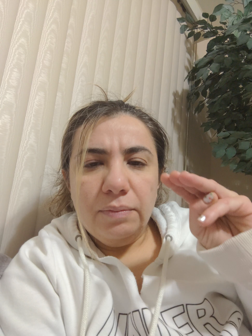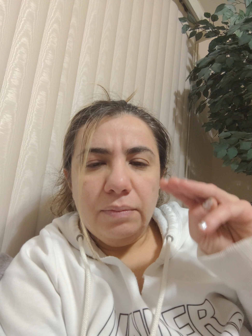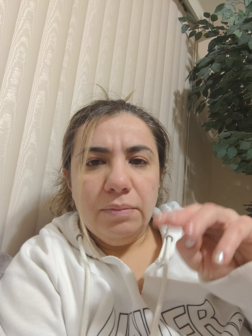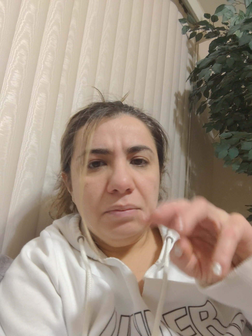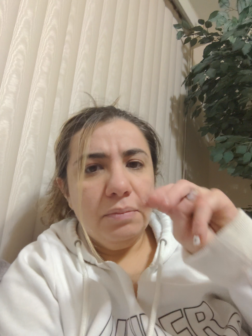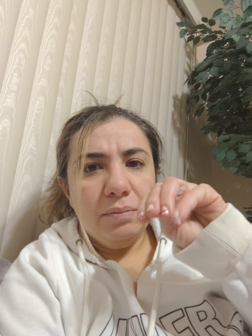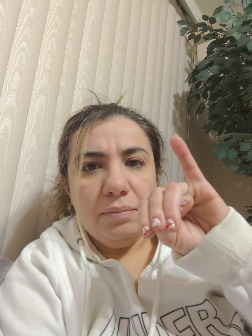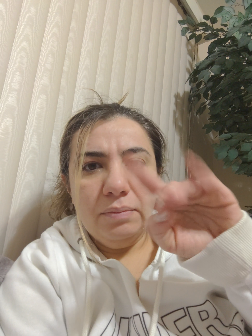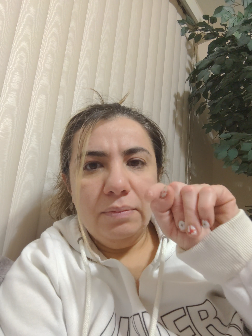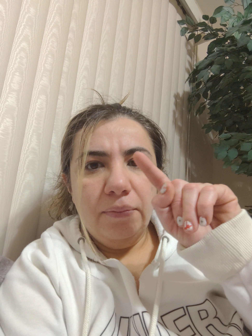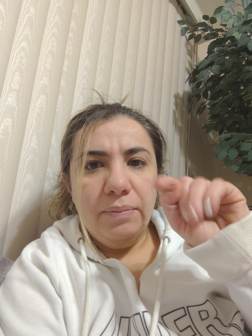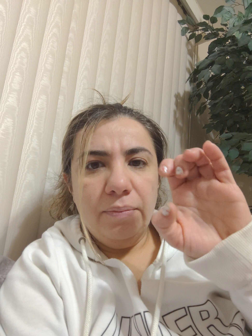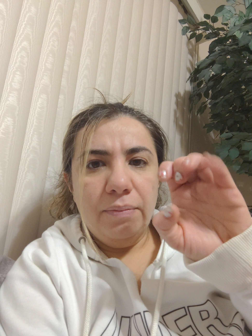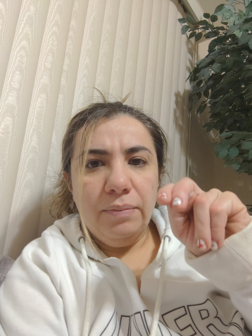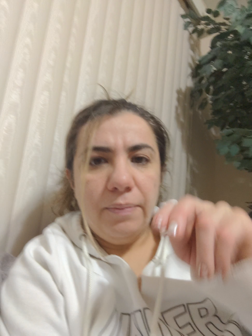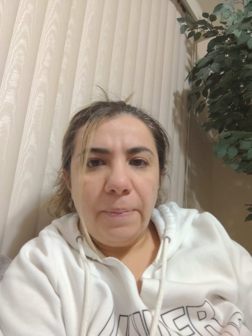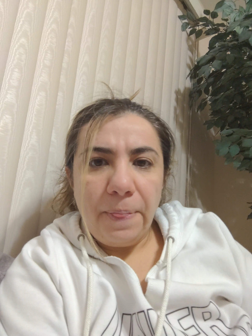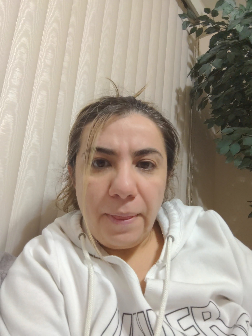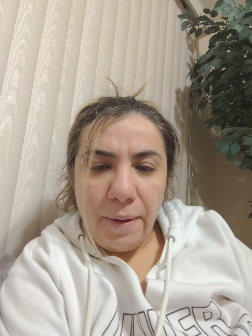mitten